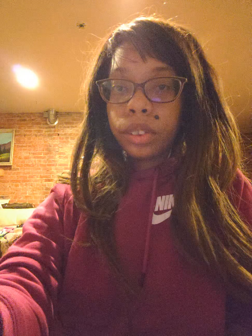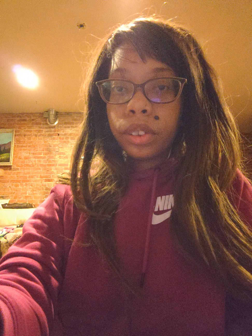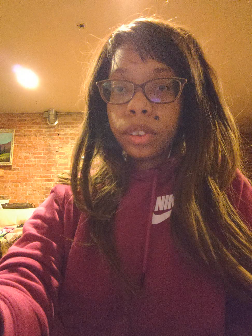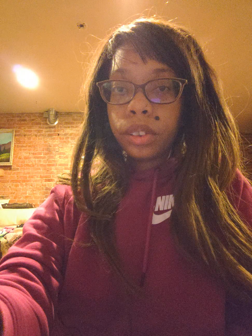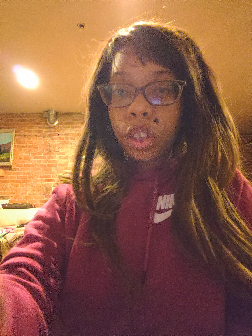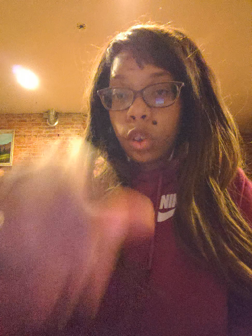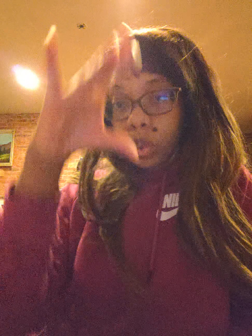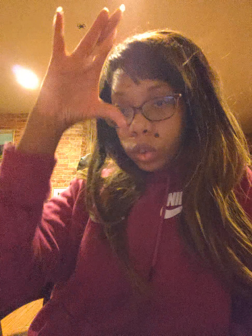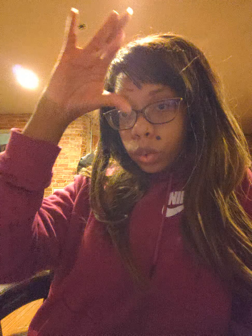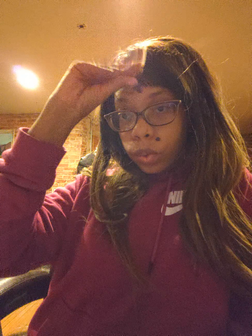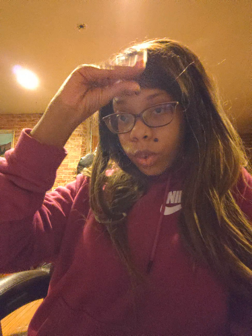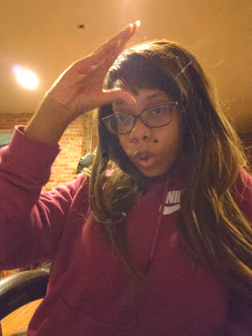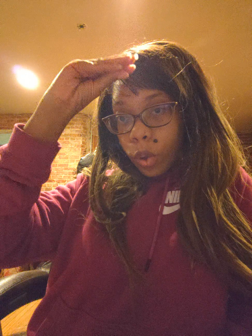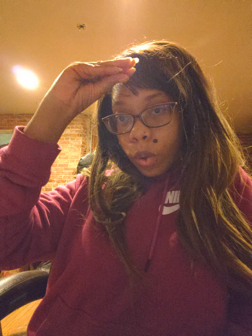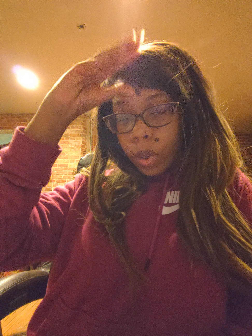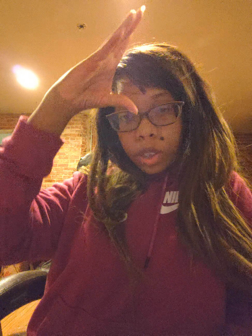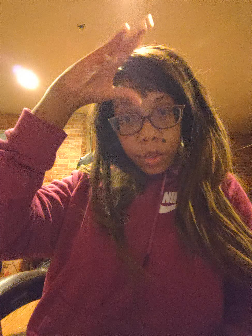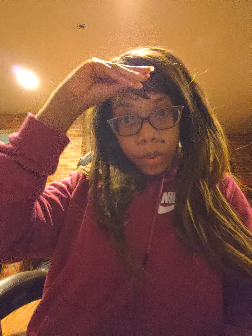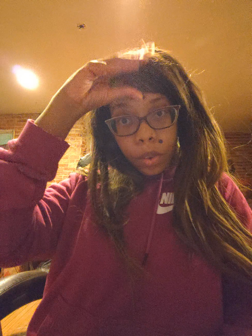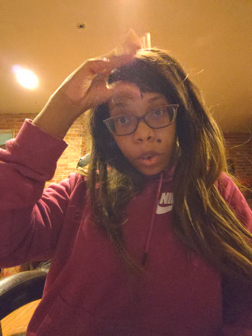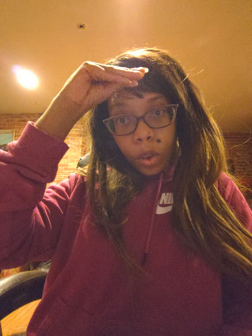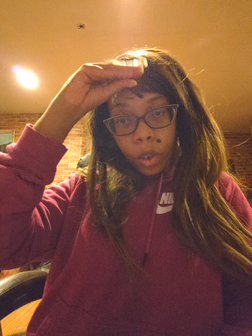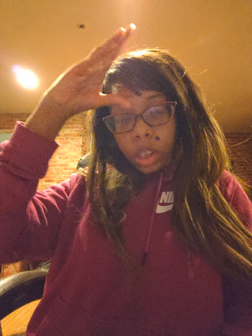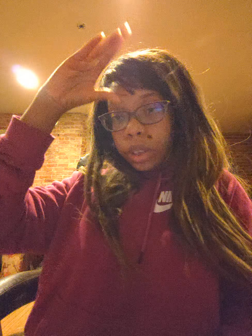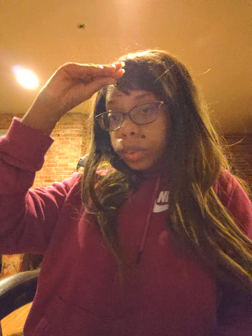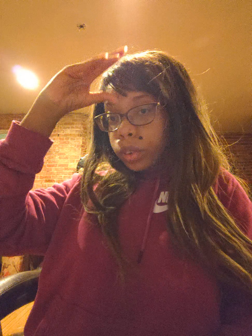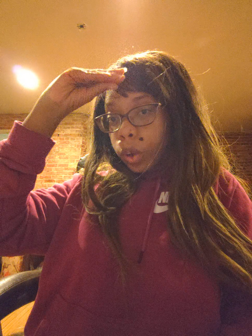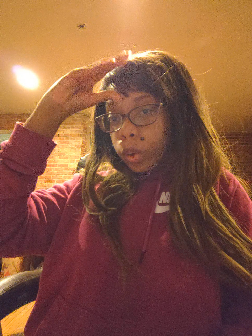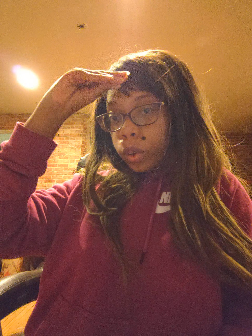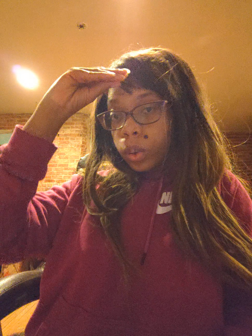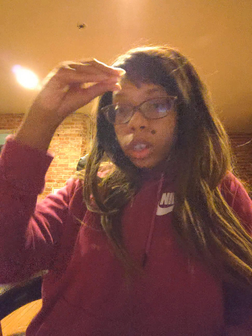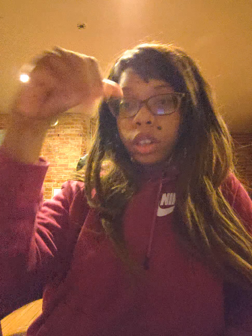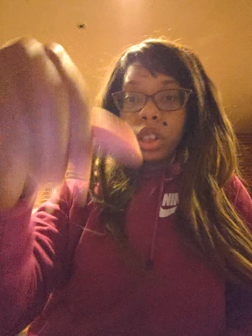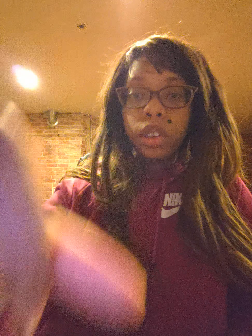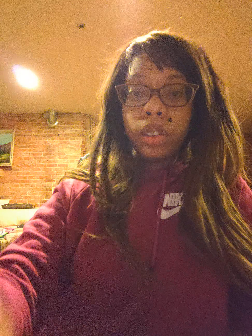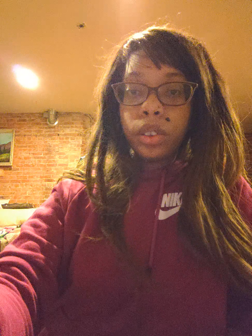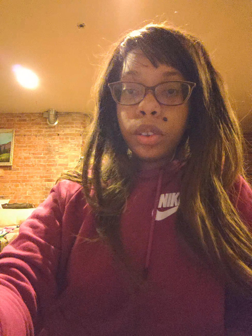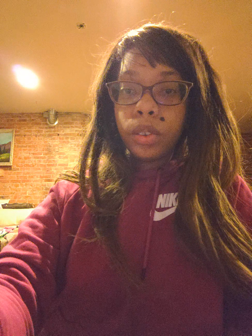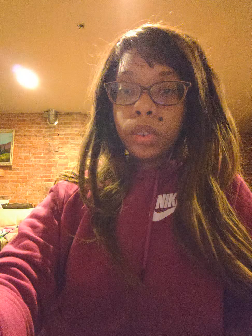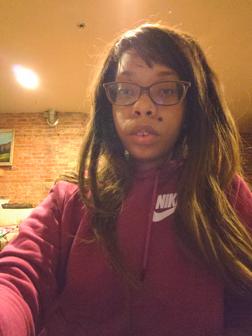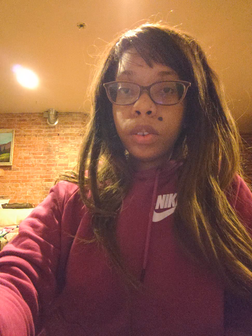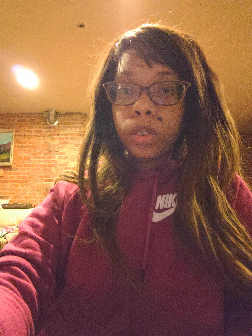boy